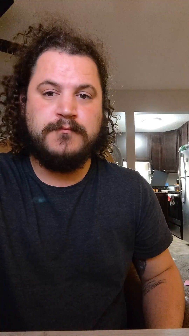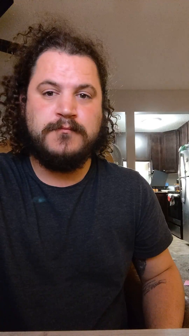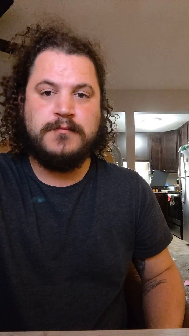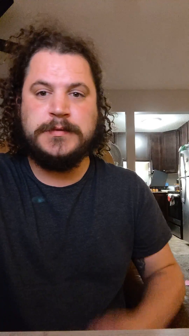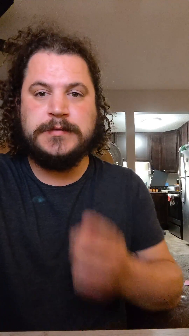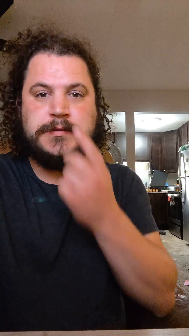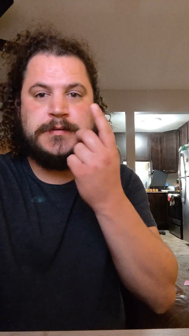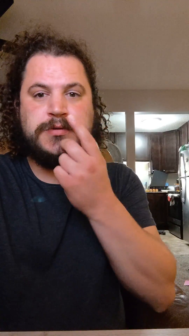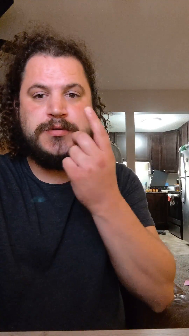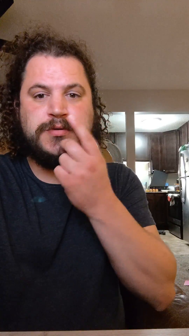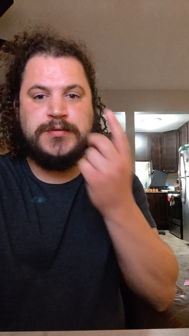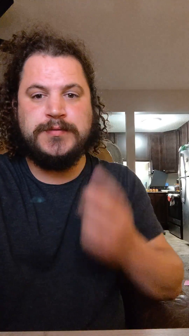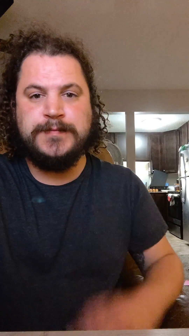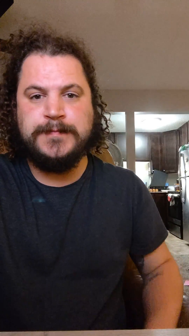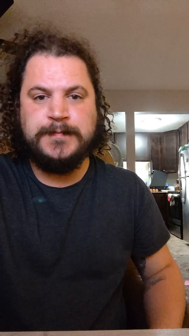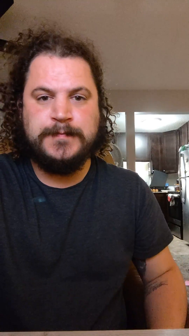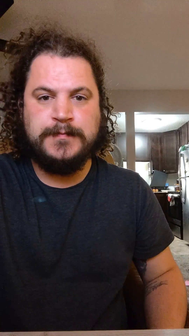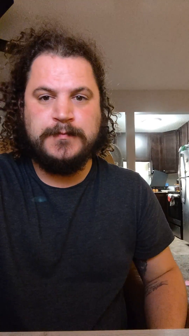dinner